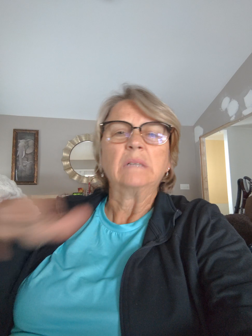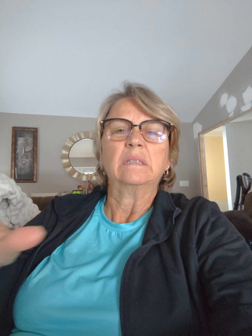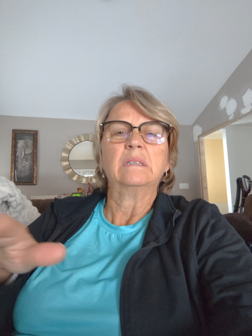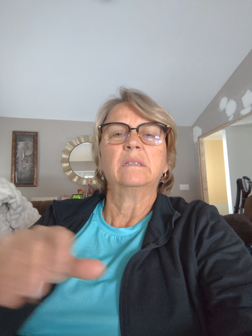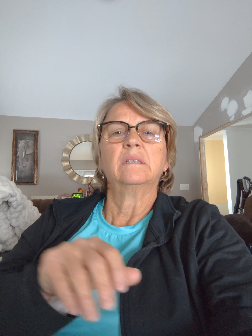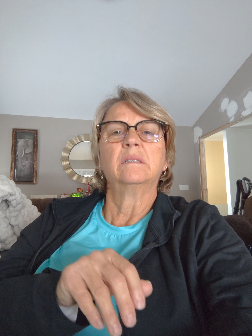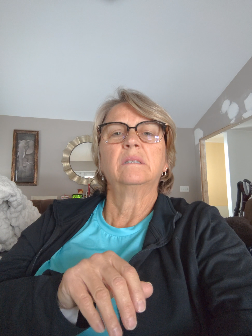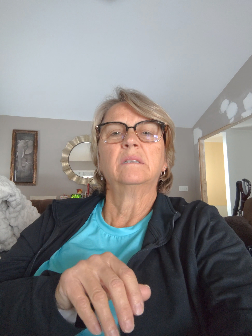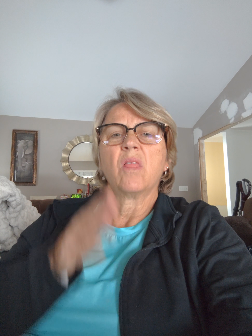hot